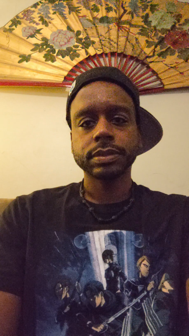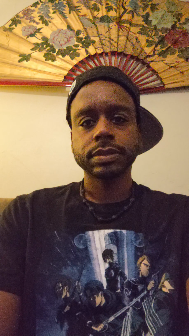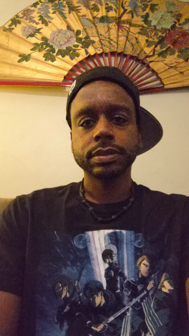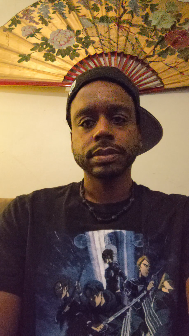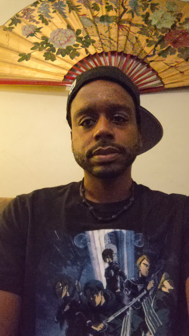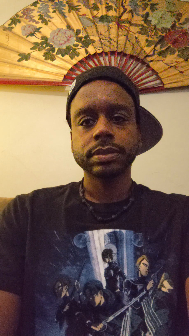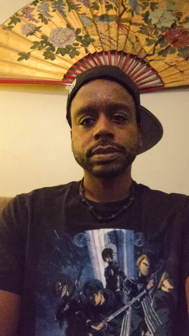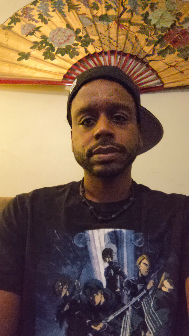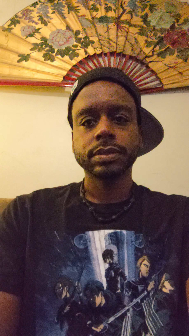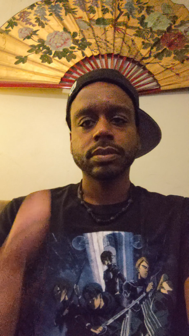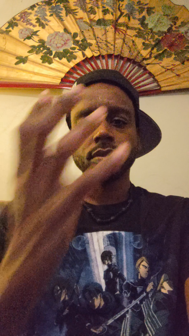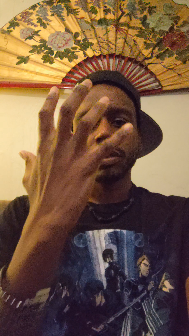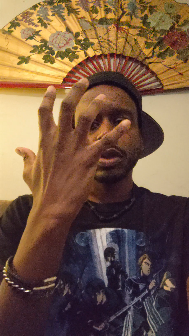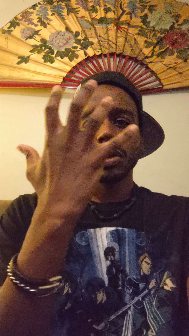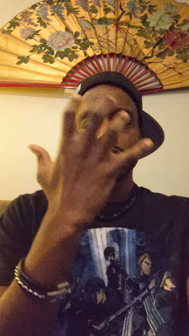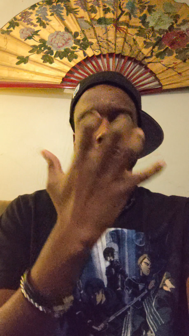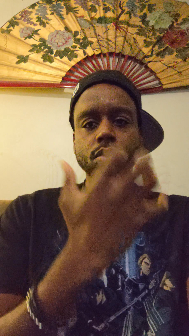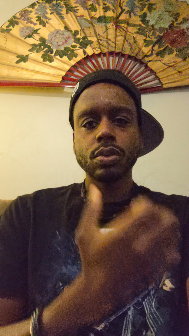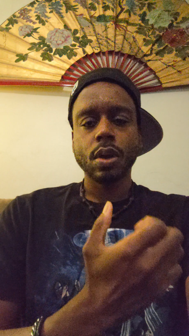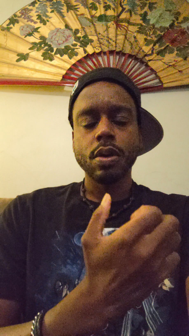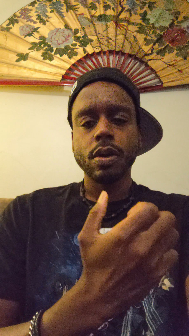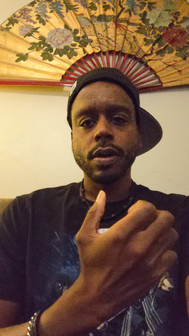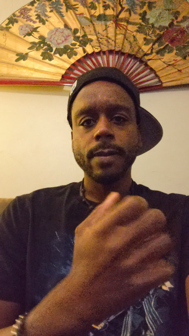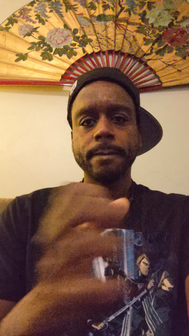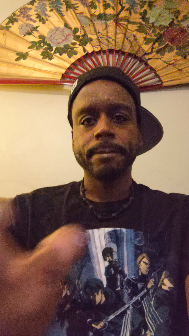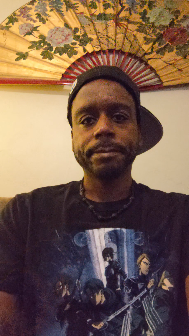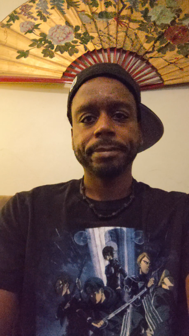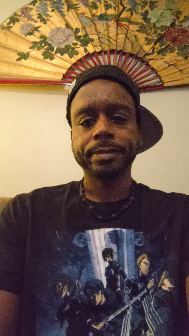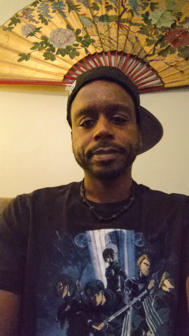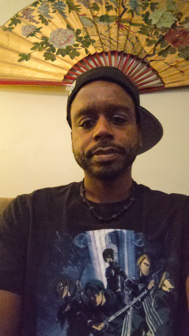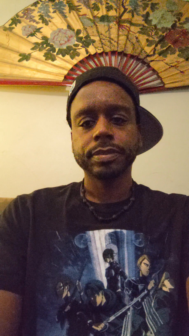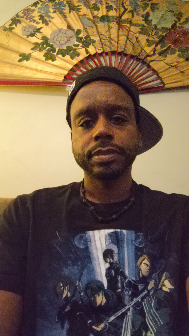dark